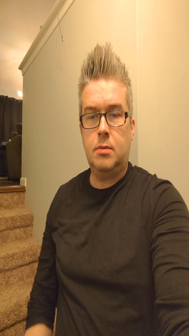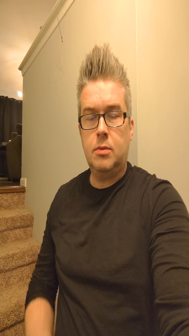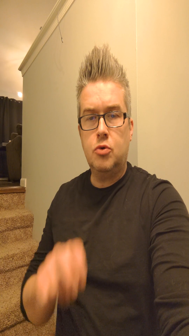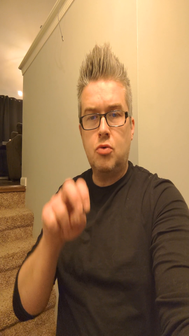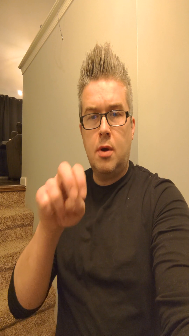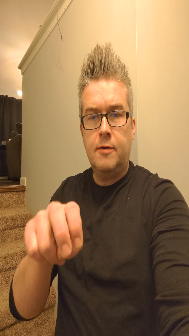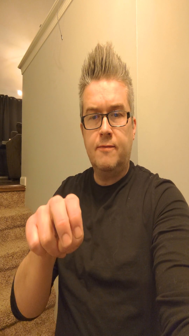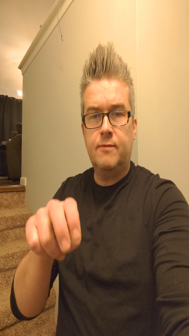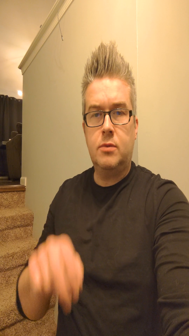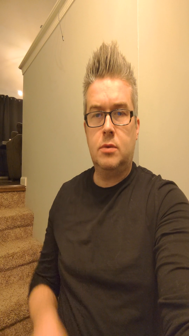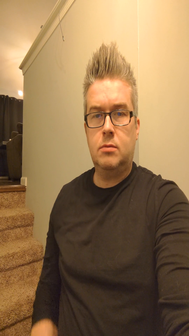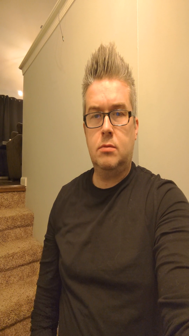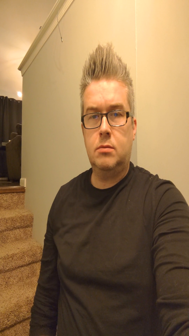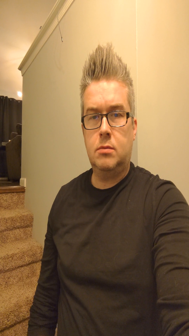ride